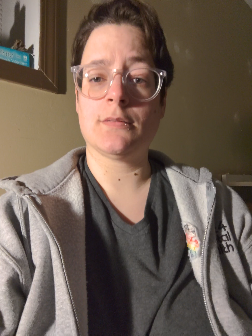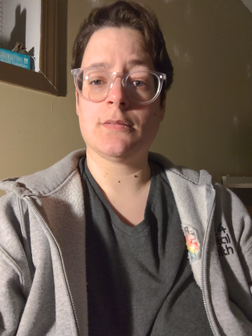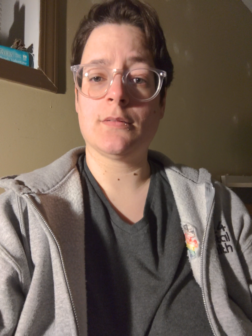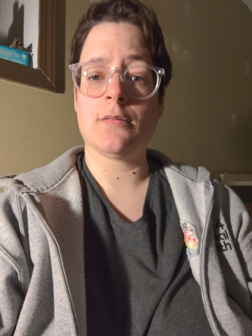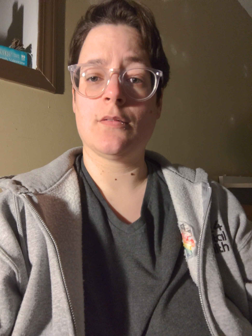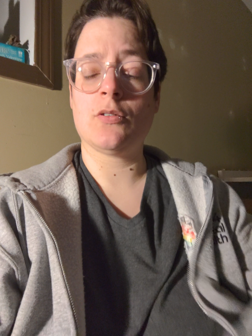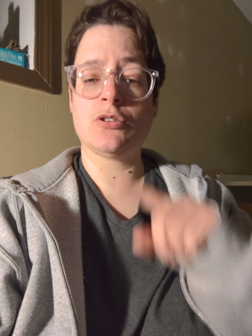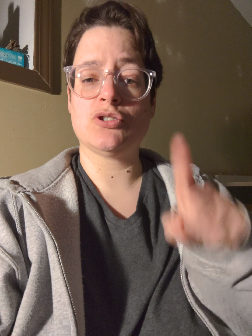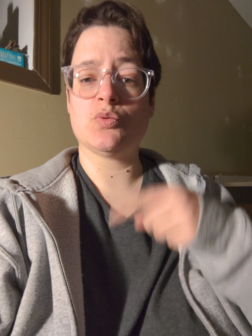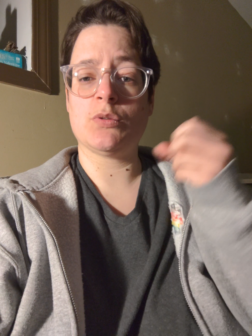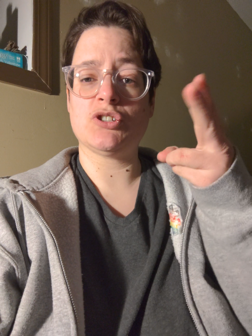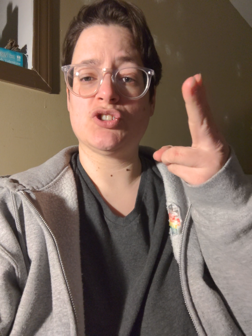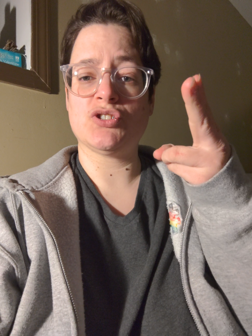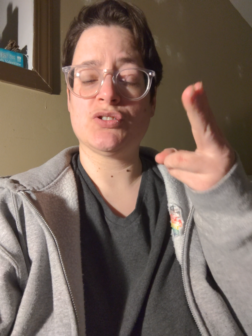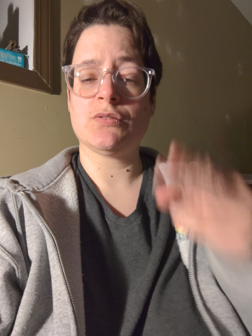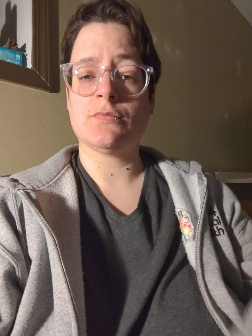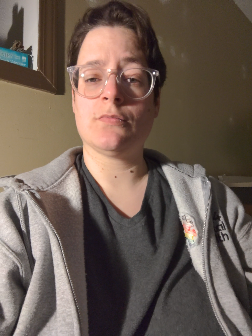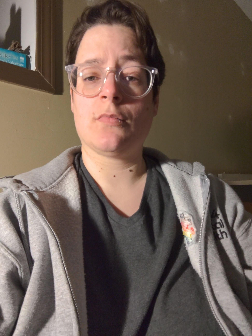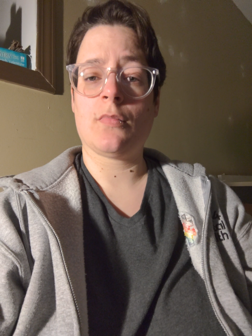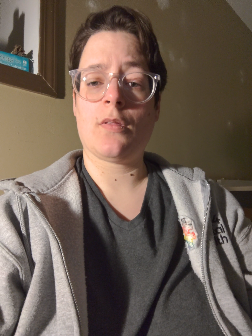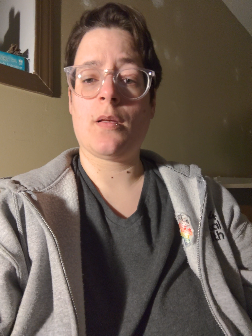garbage